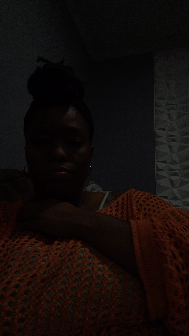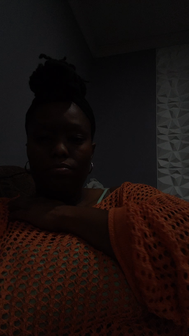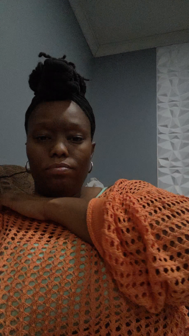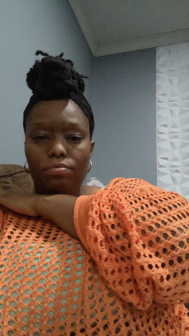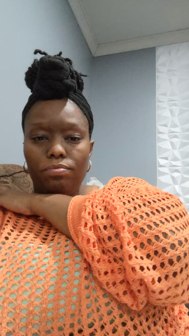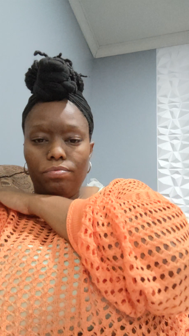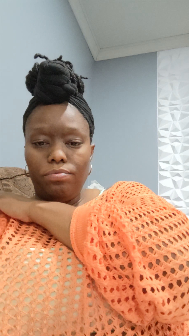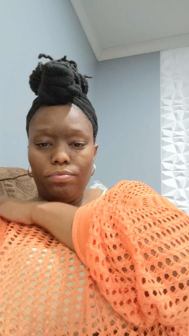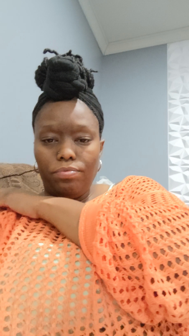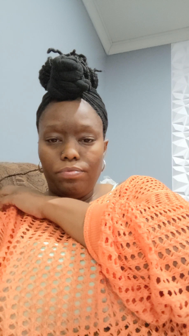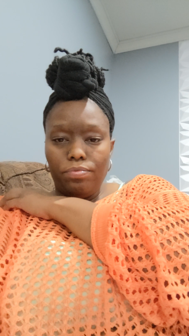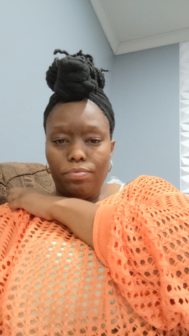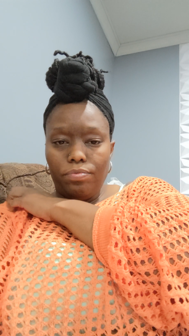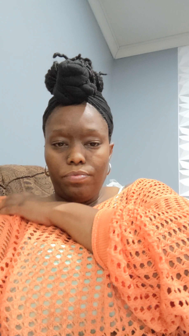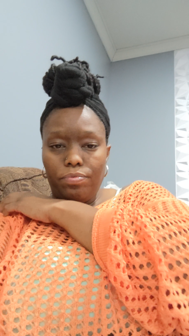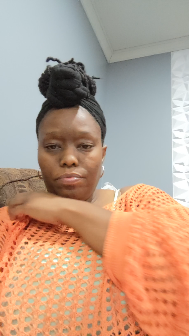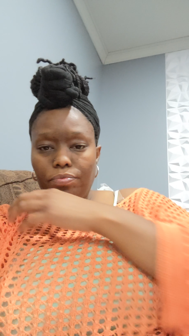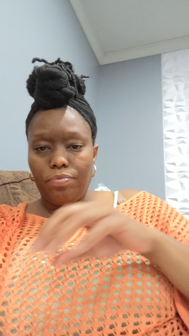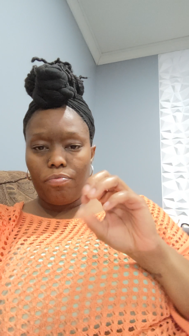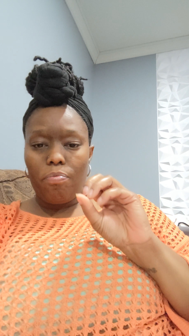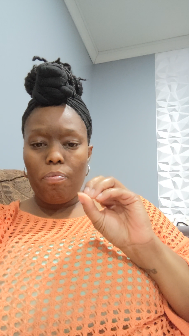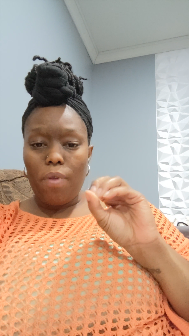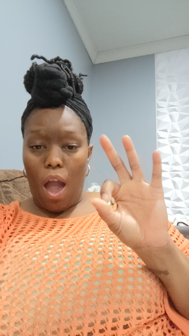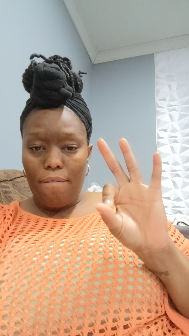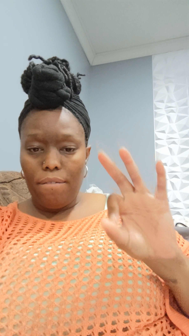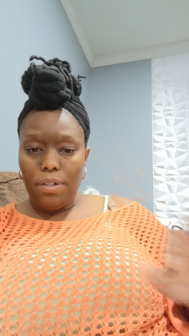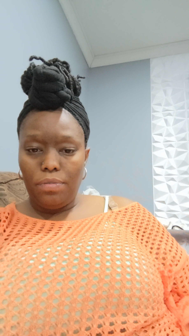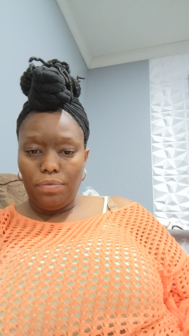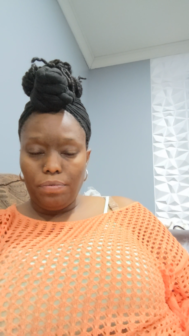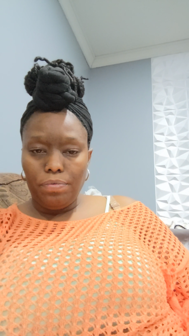of